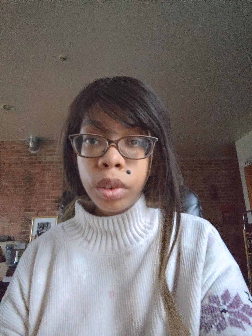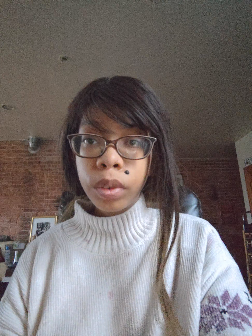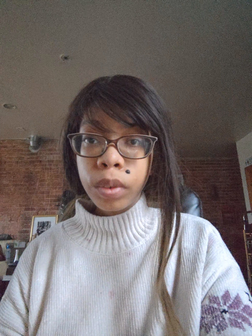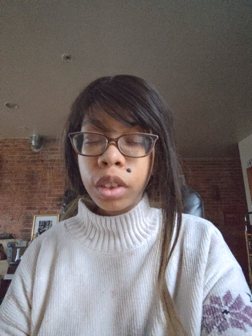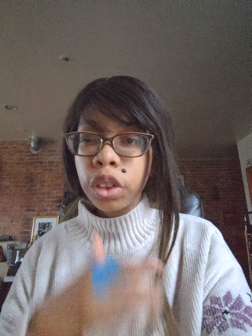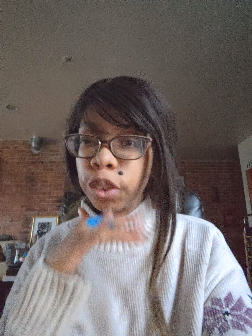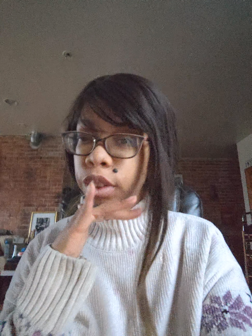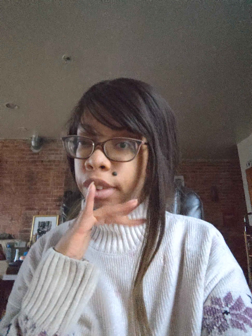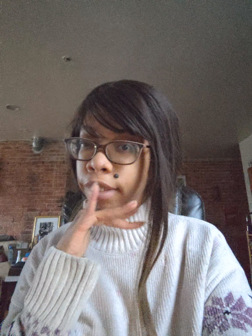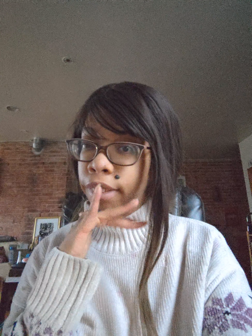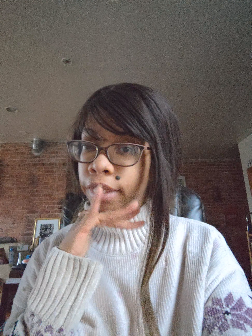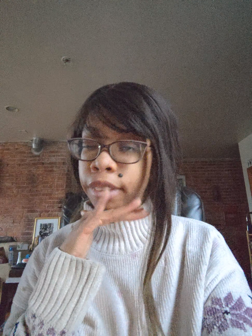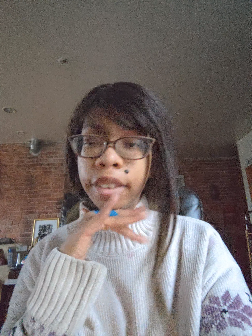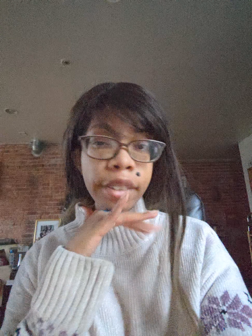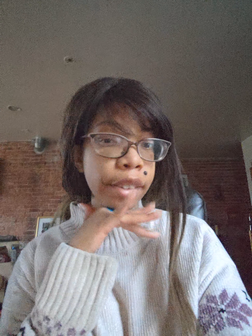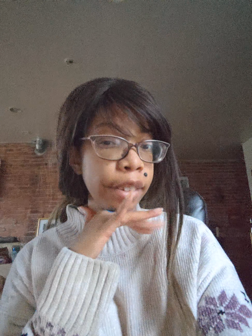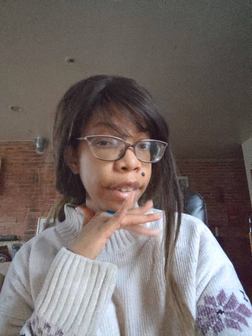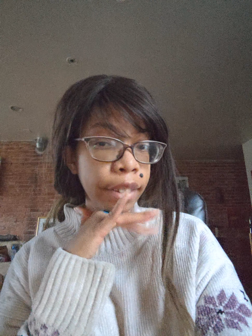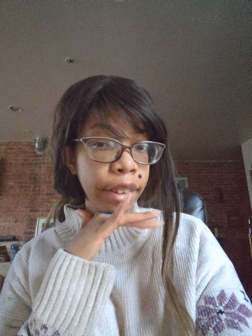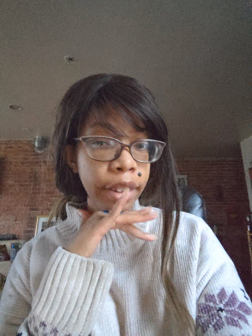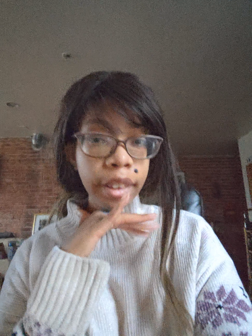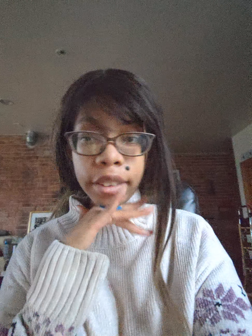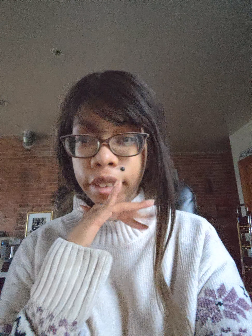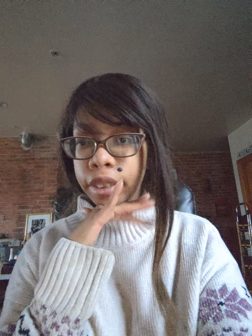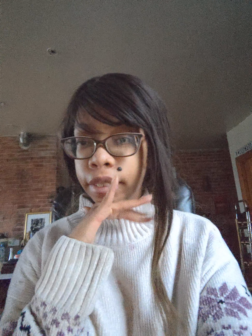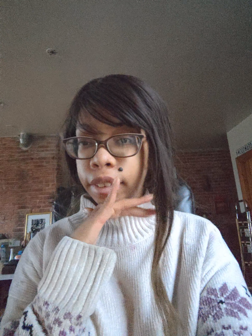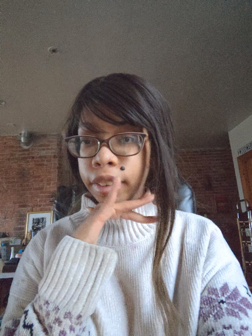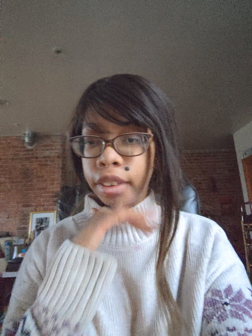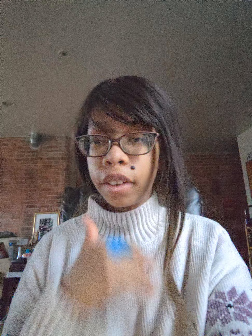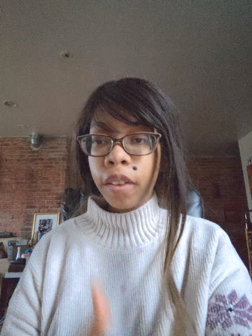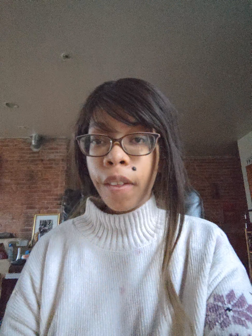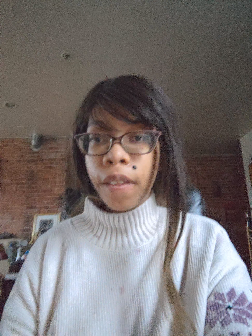dirty